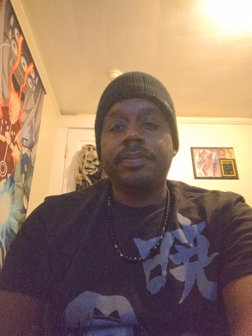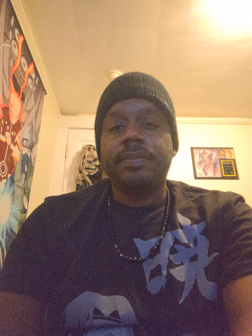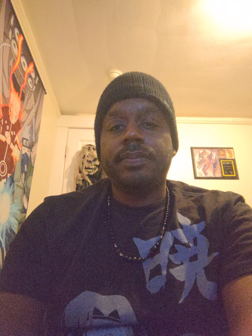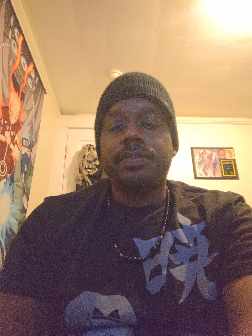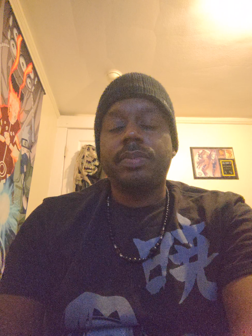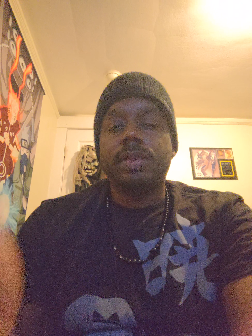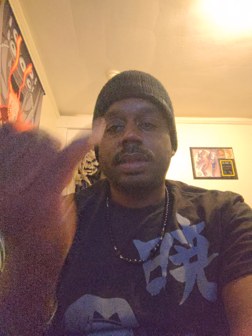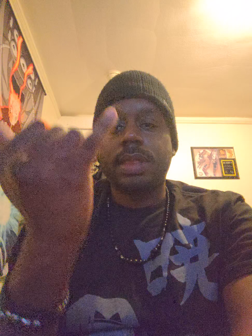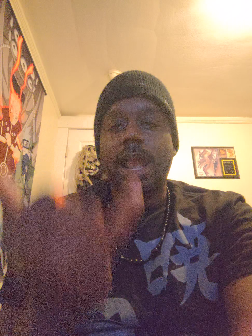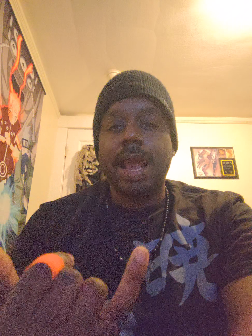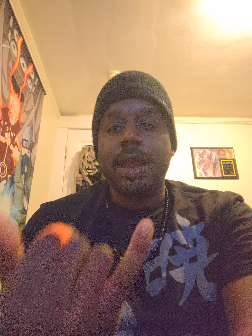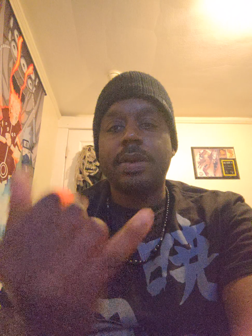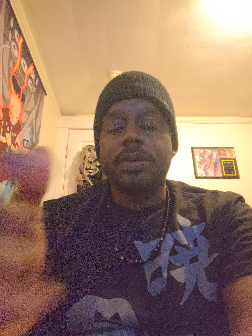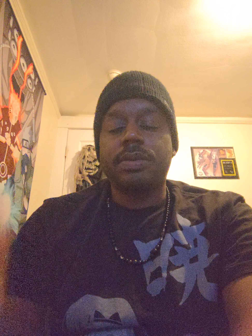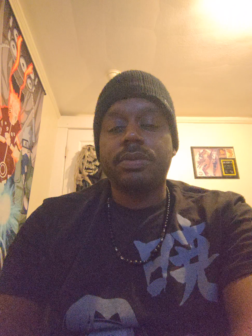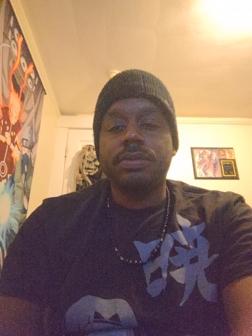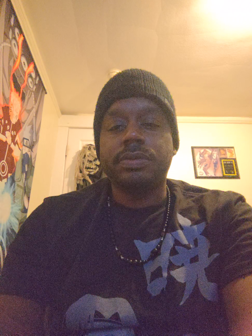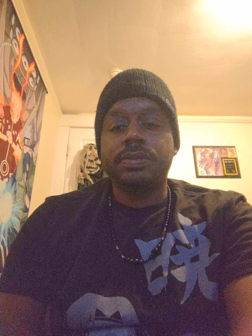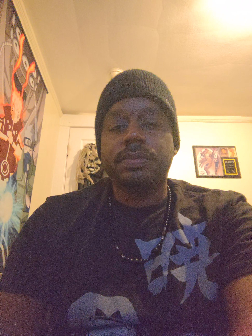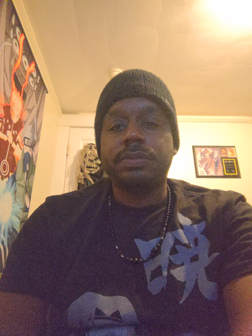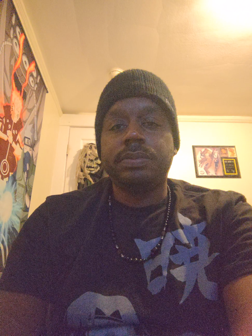now